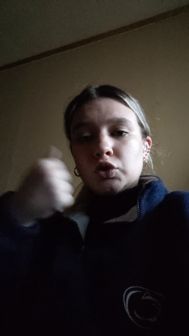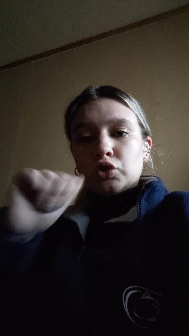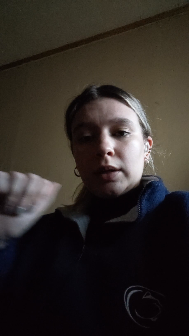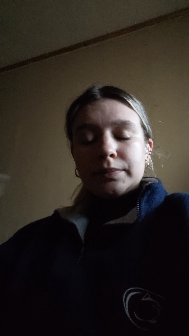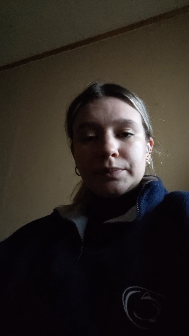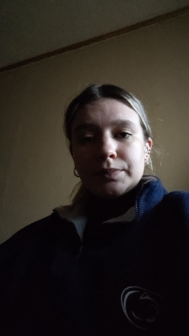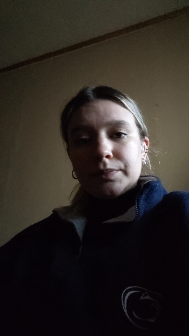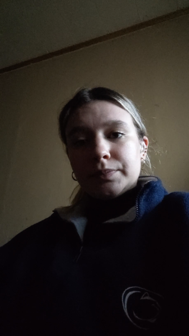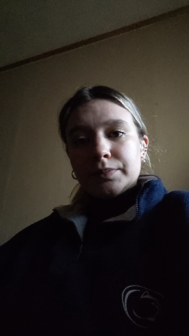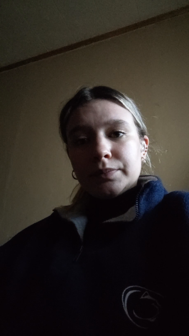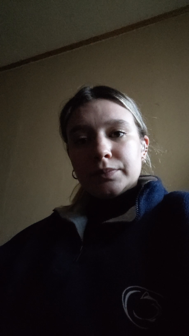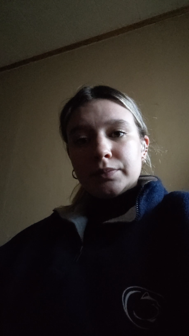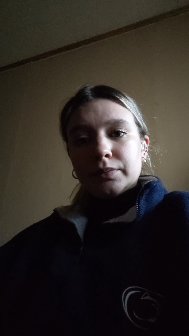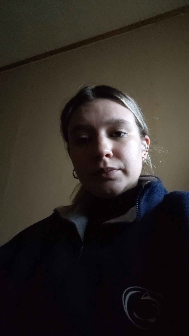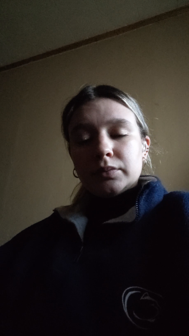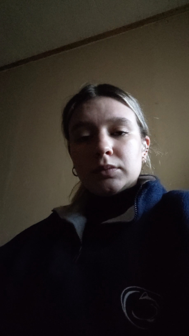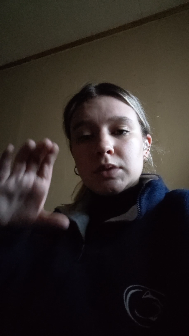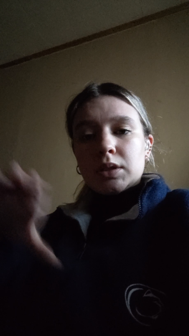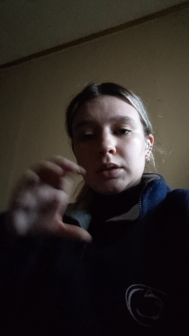does